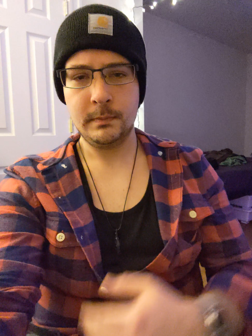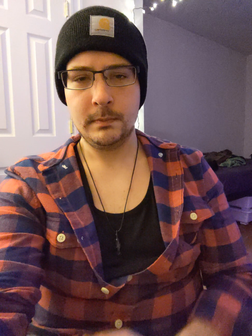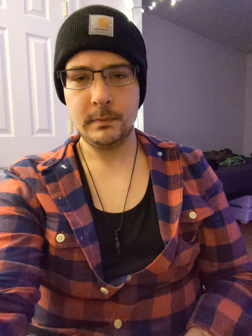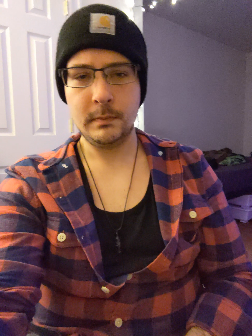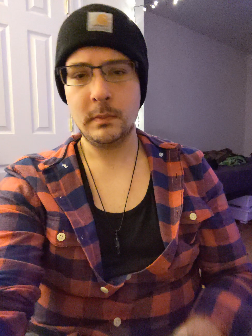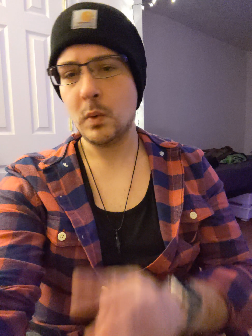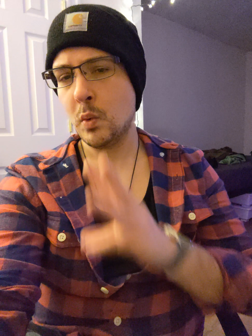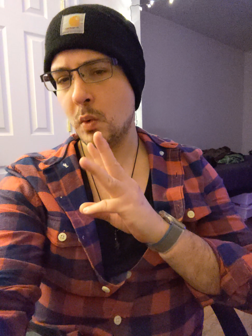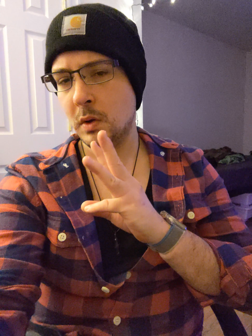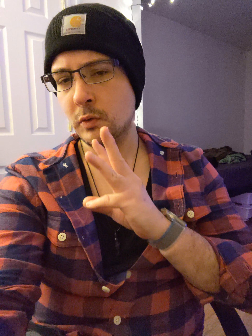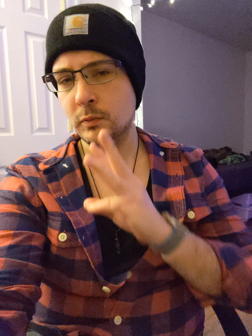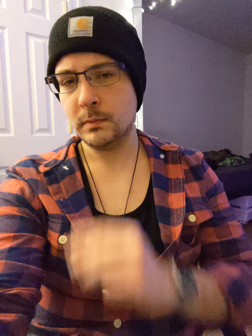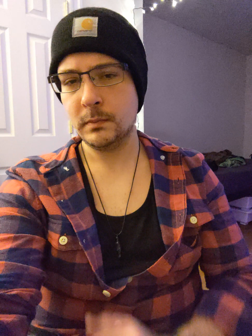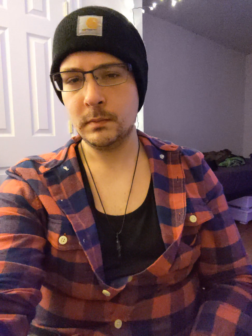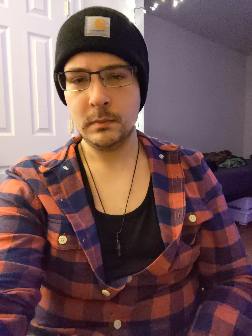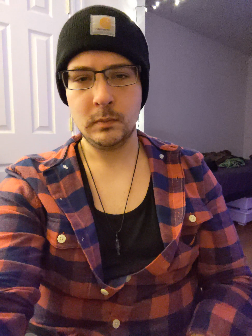water